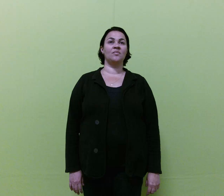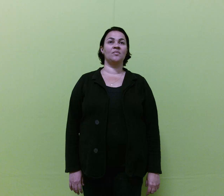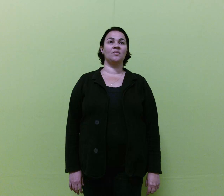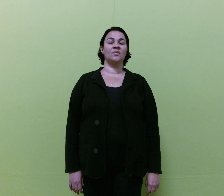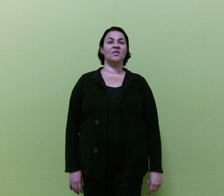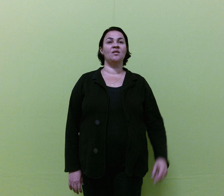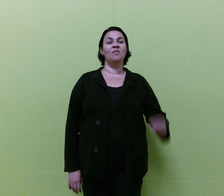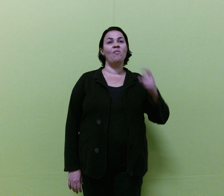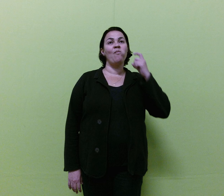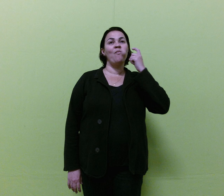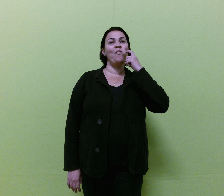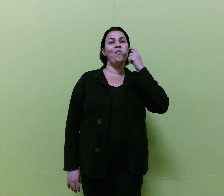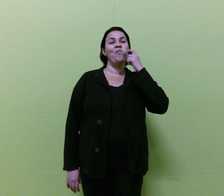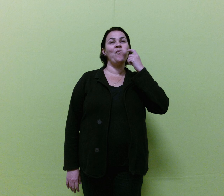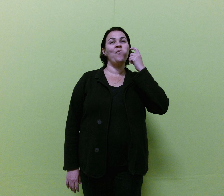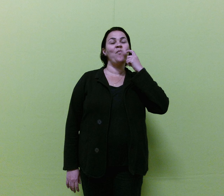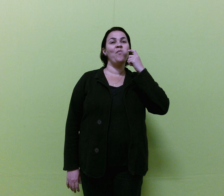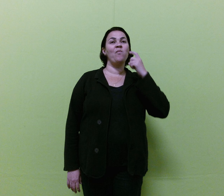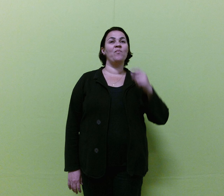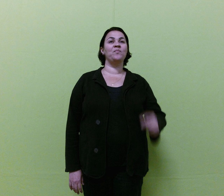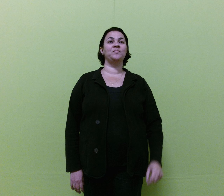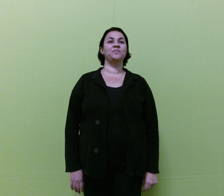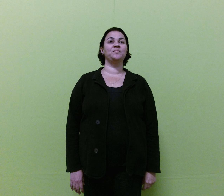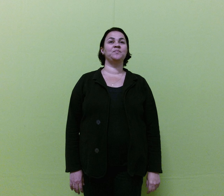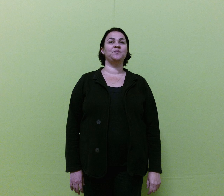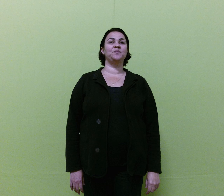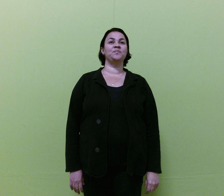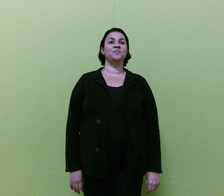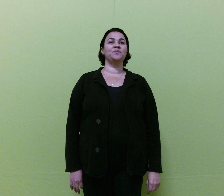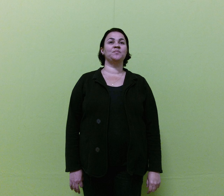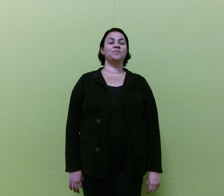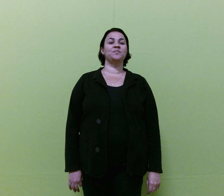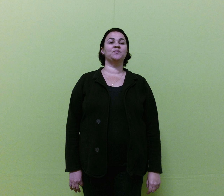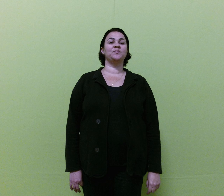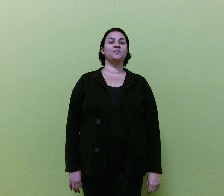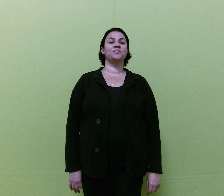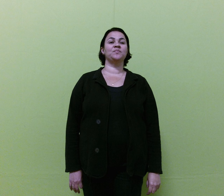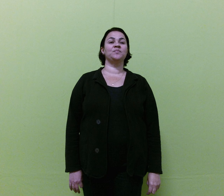bala